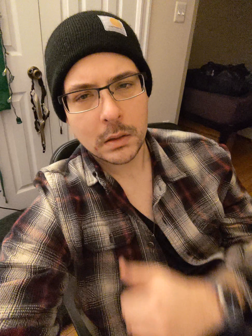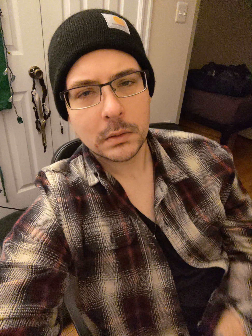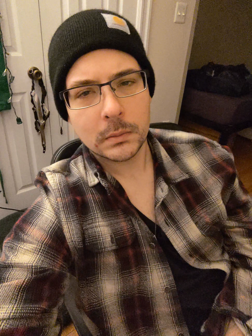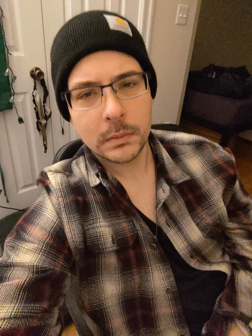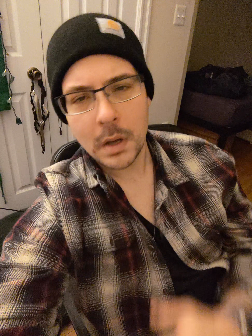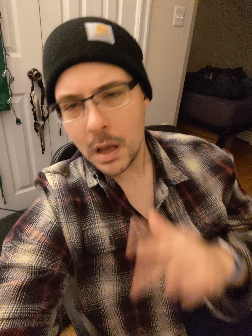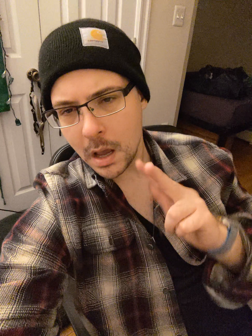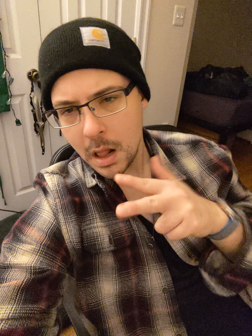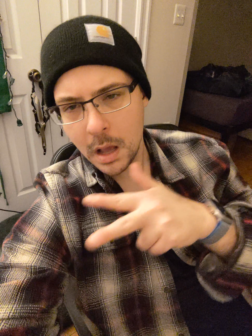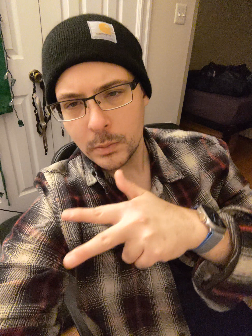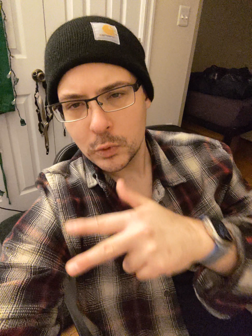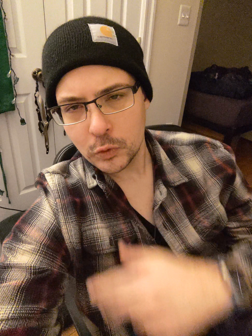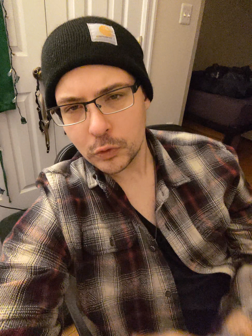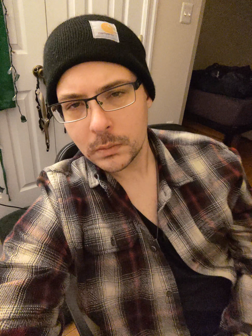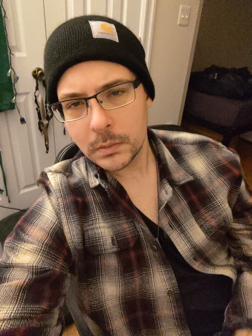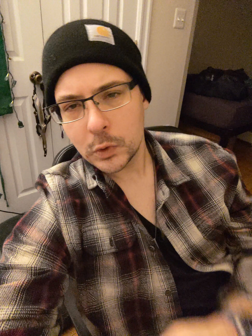helicopter